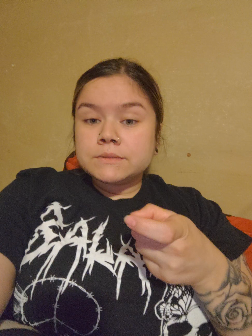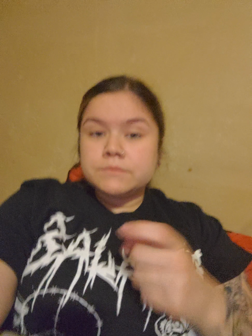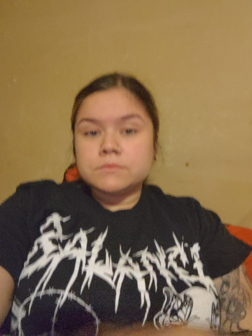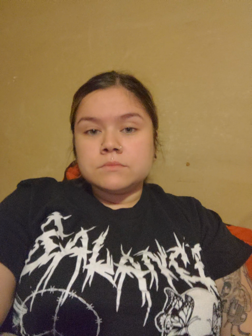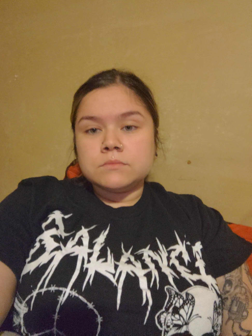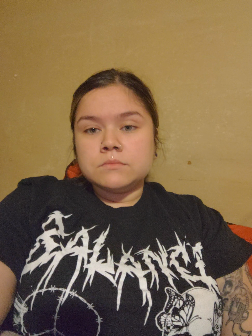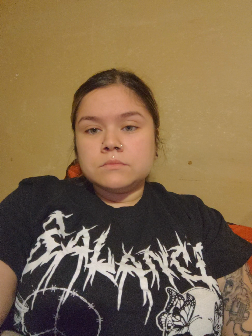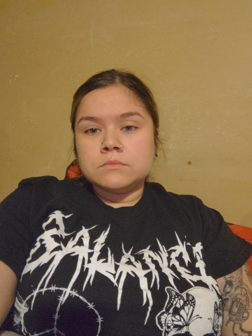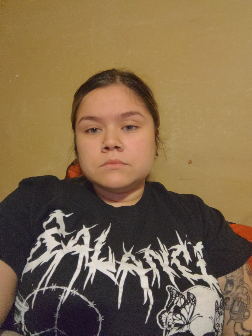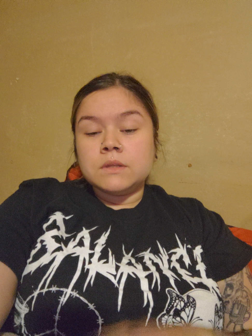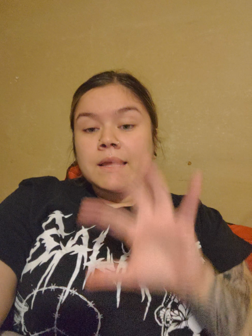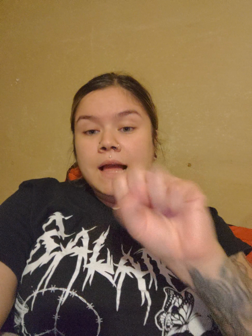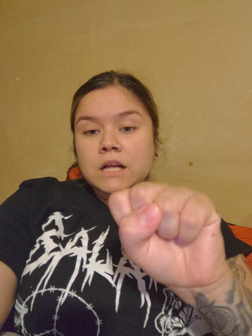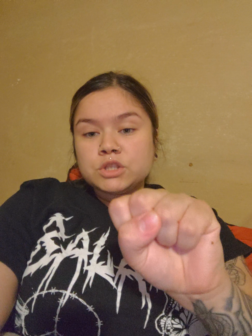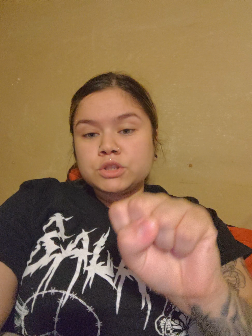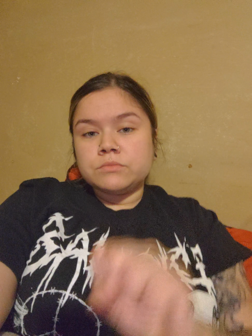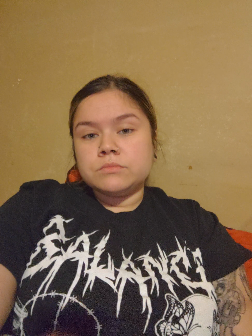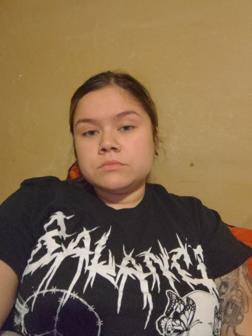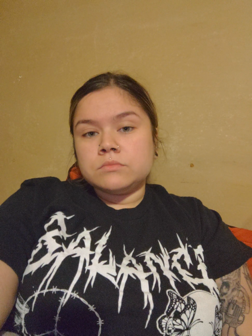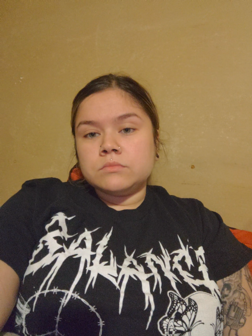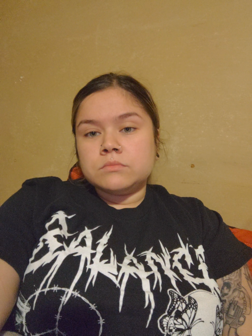catch